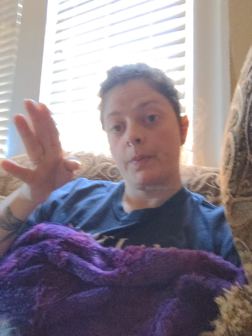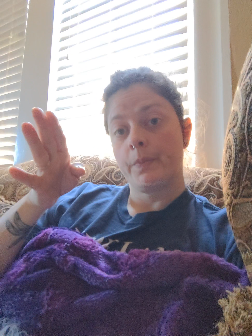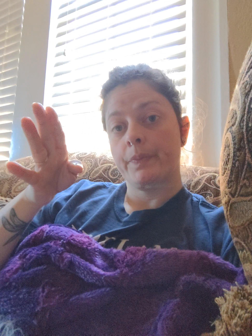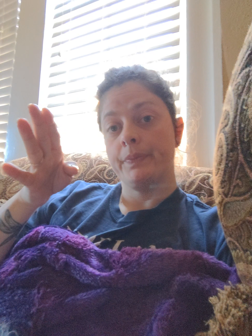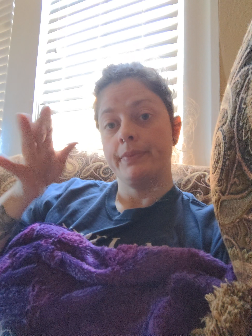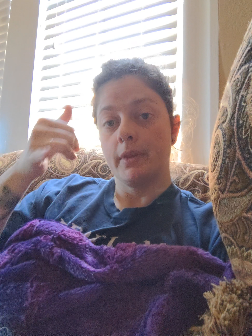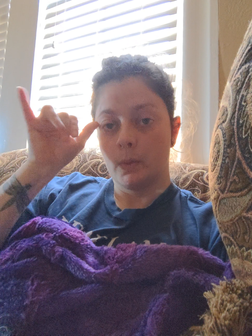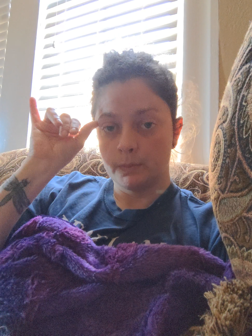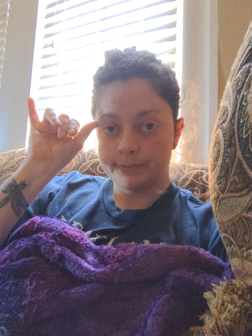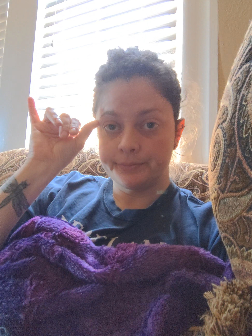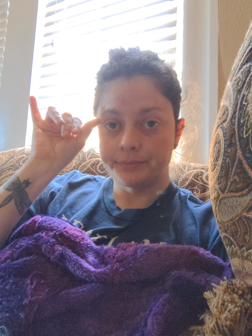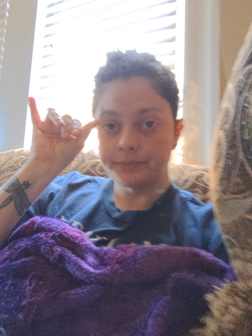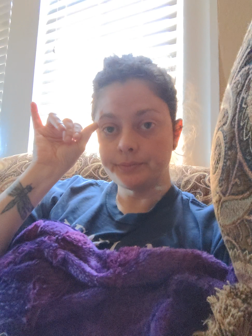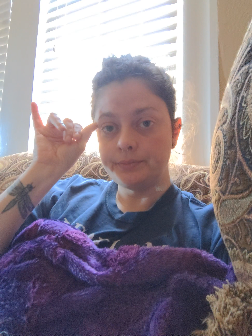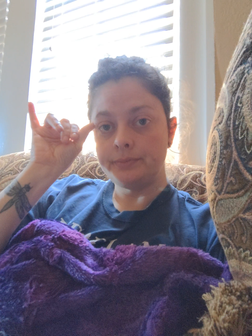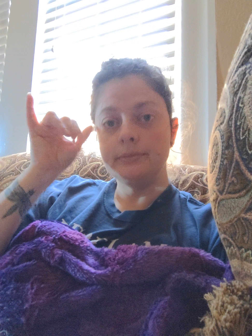cow